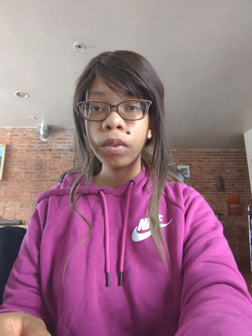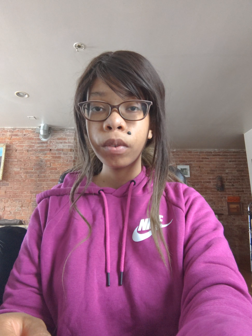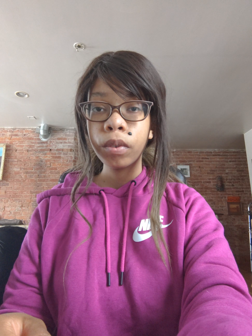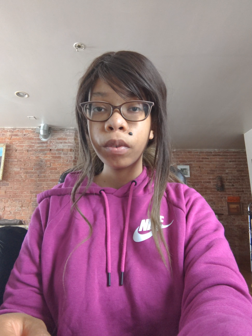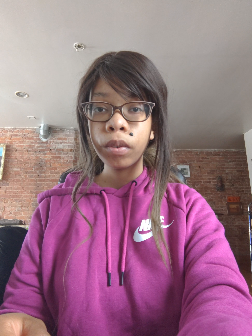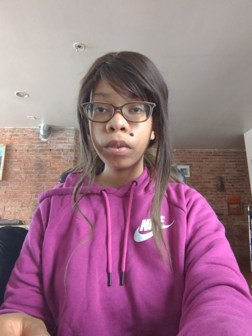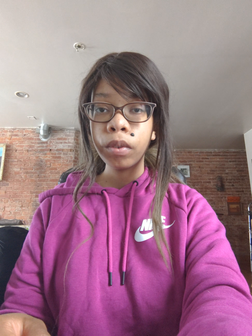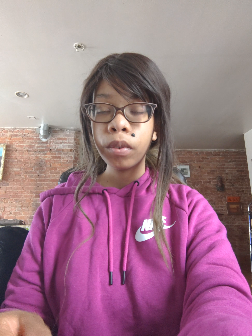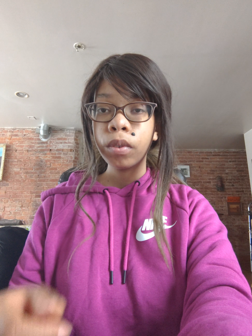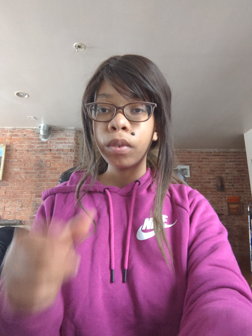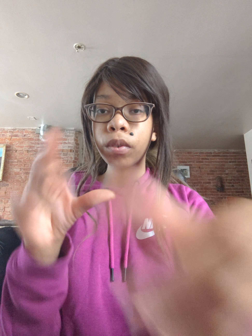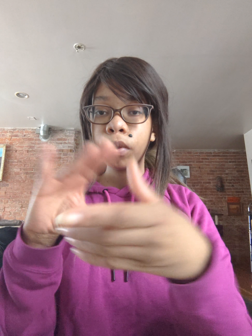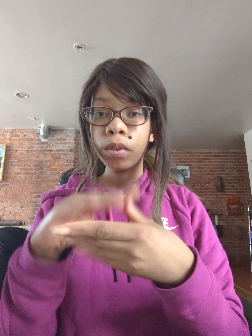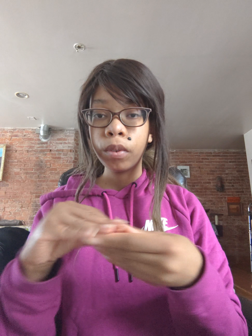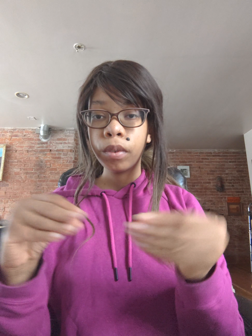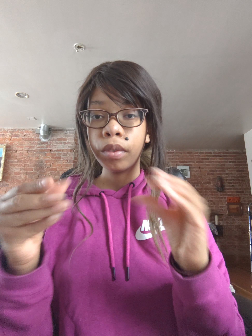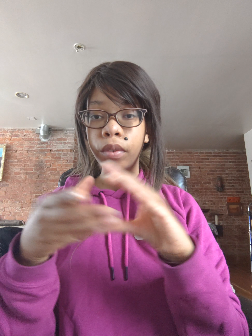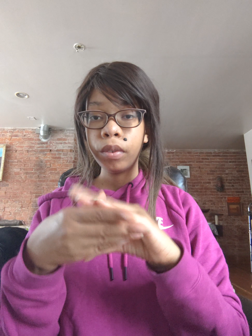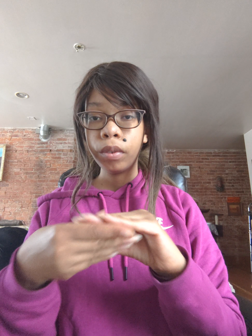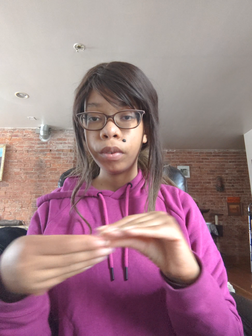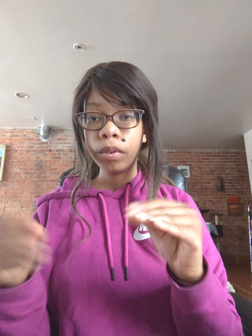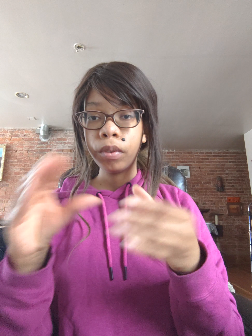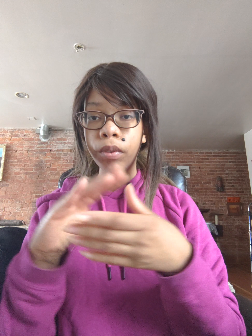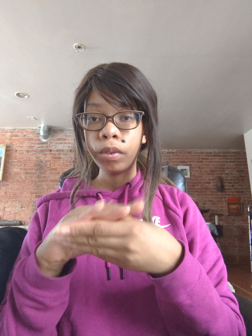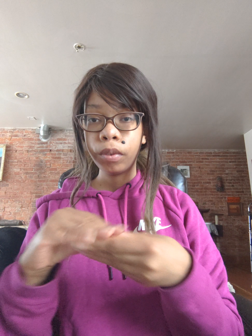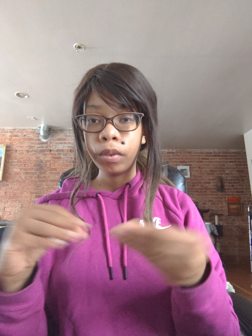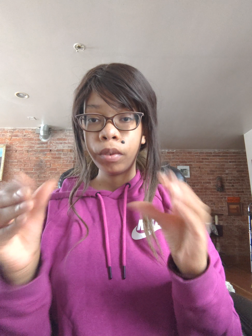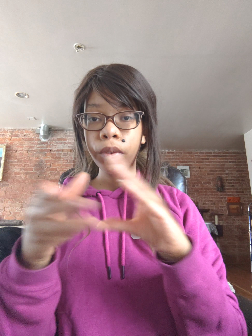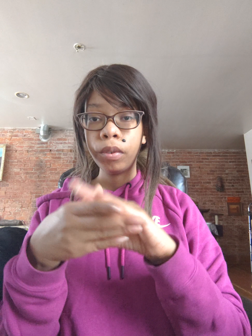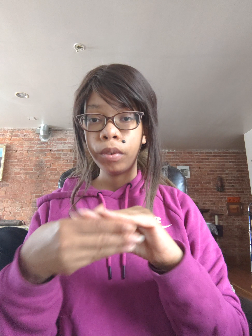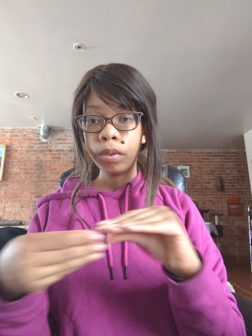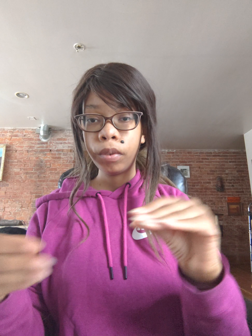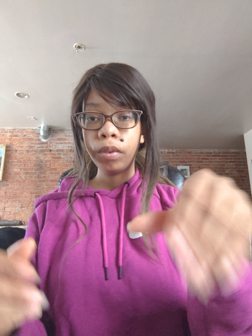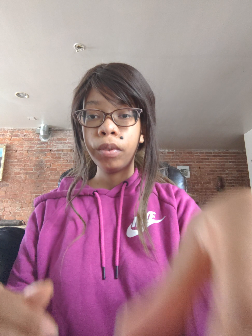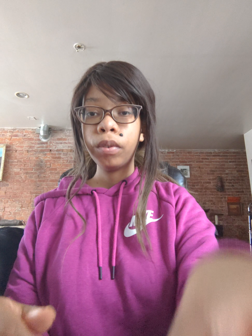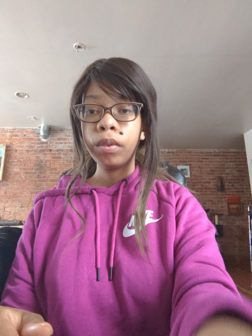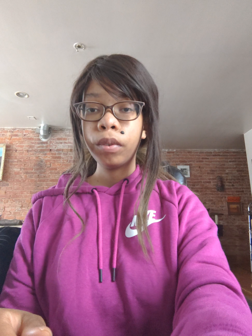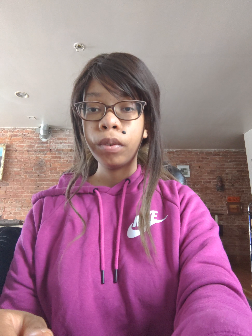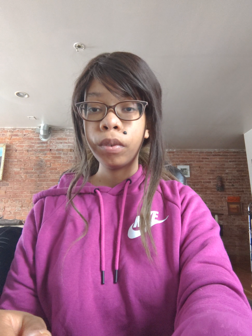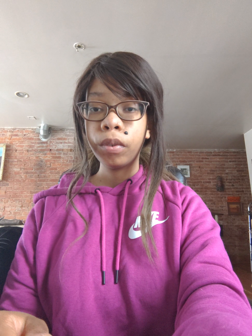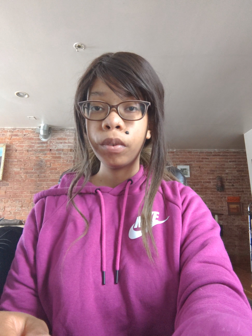story